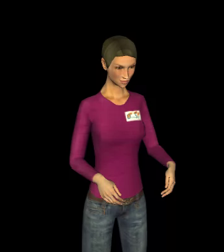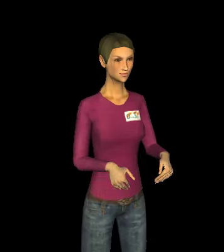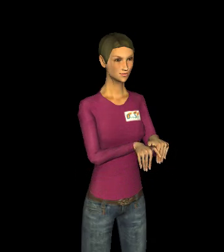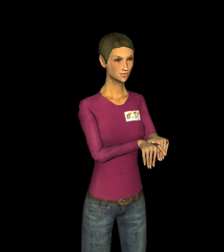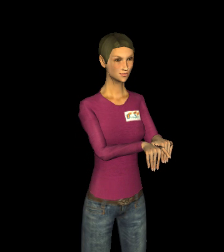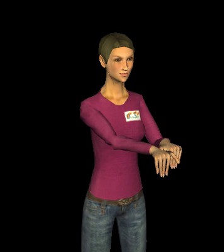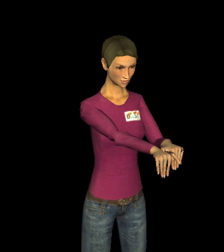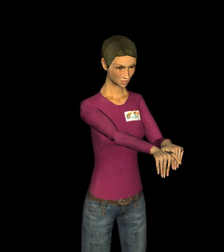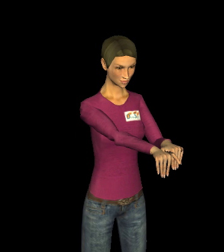مواصلة